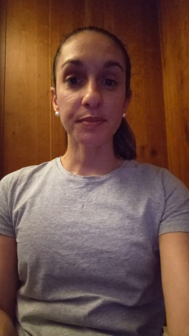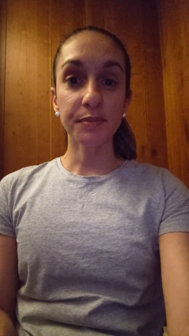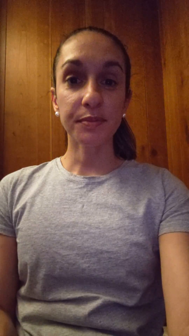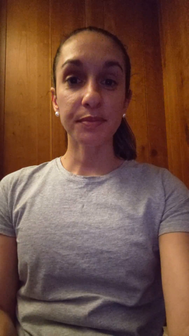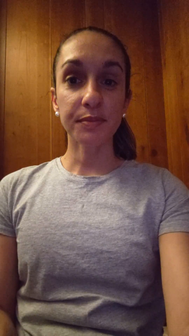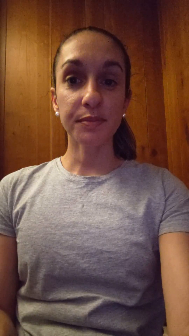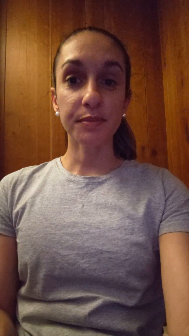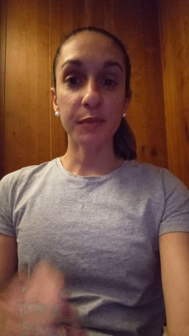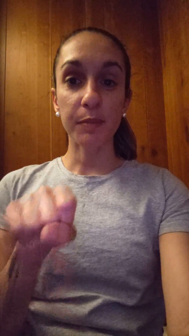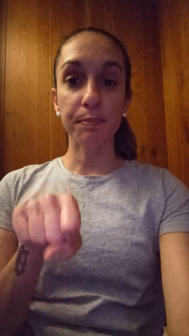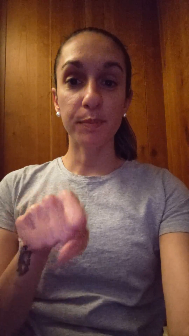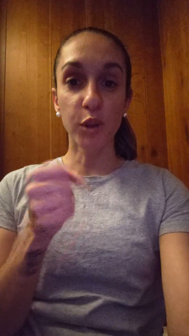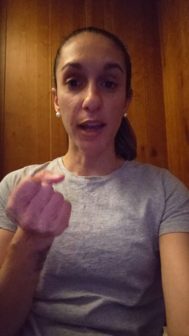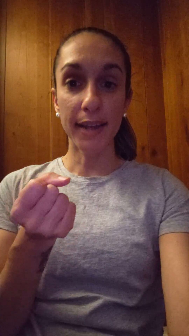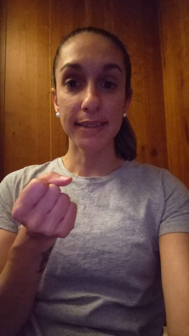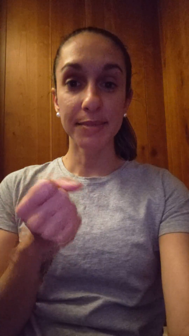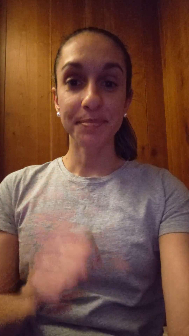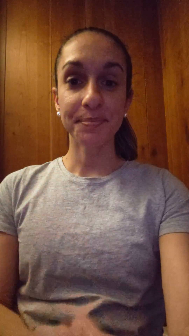break